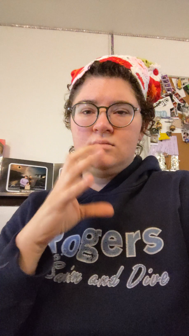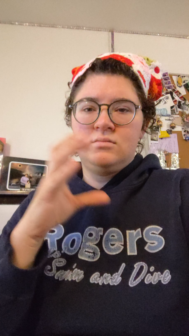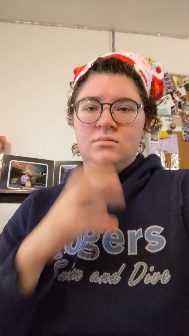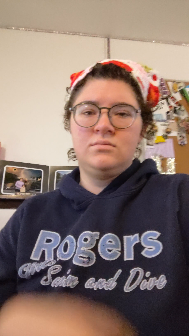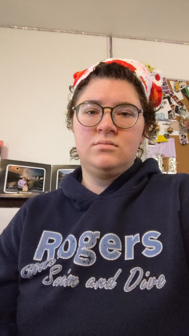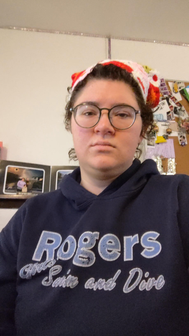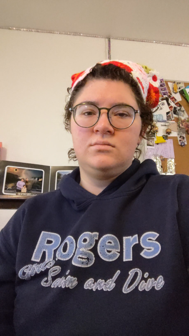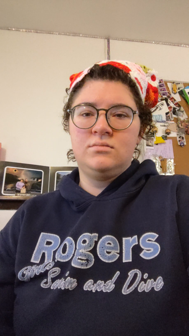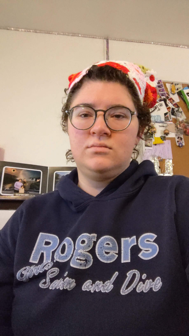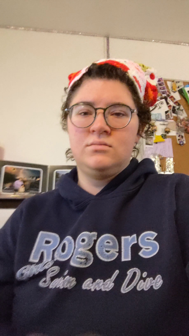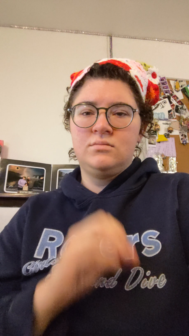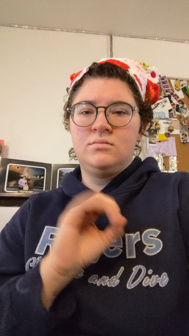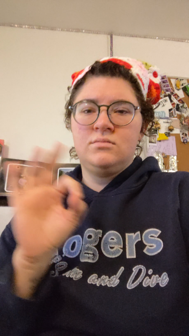off